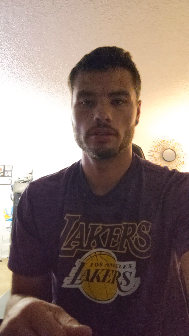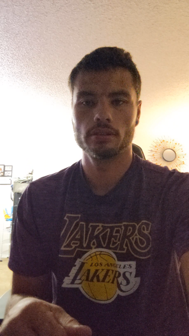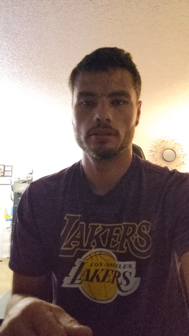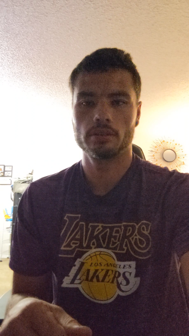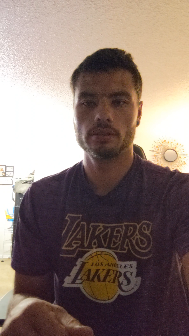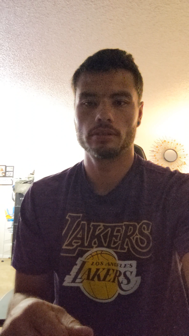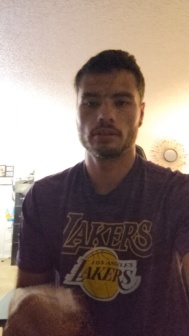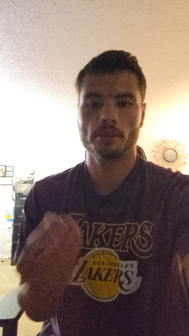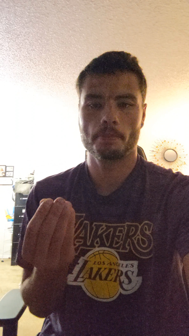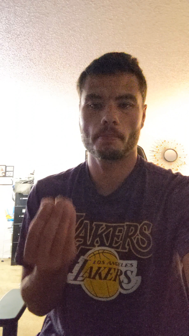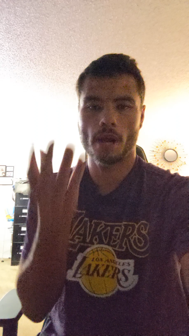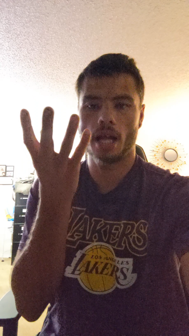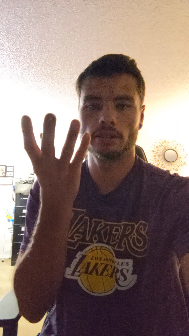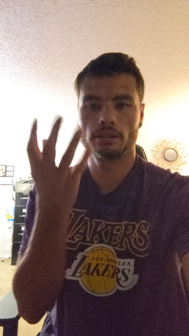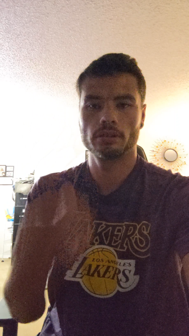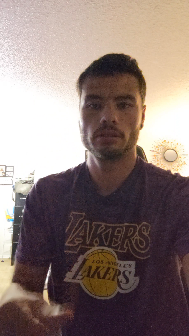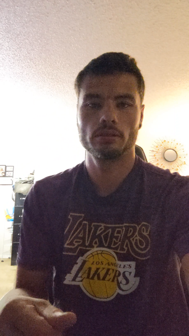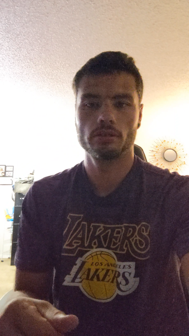plants